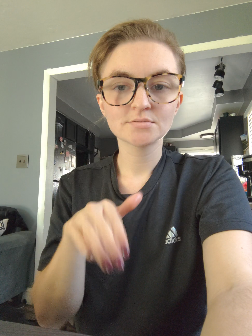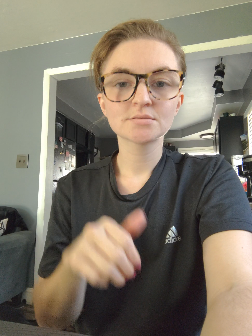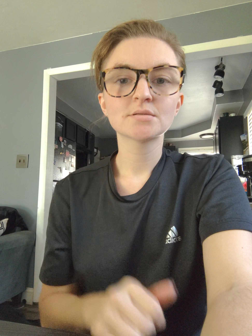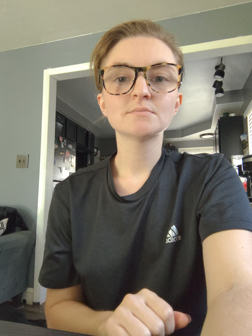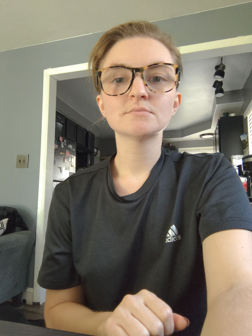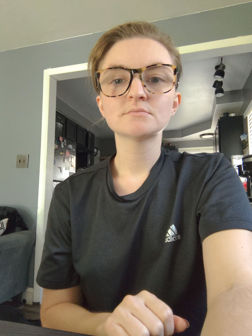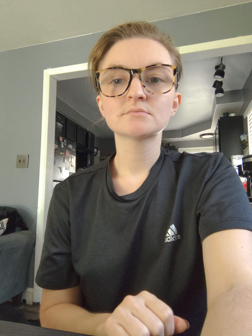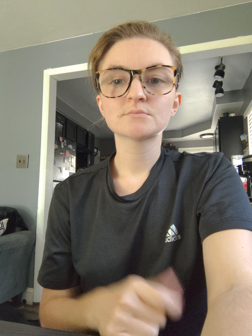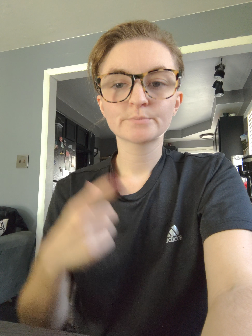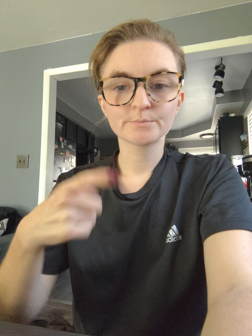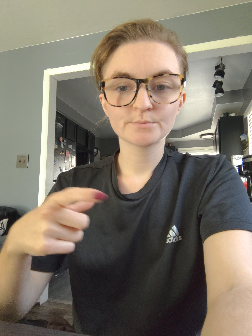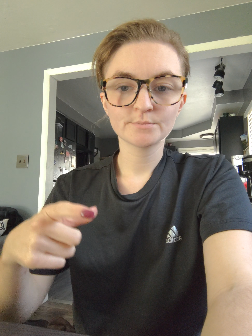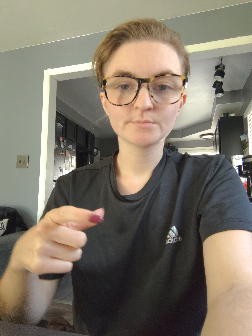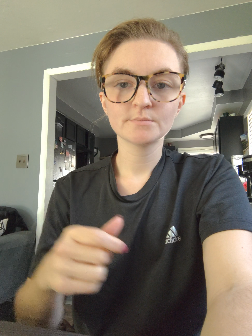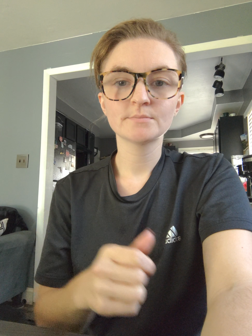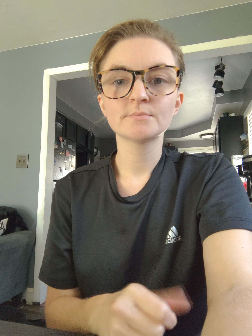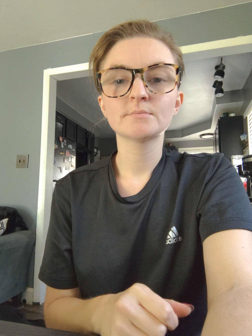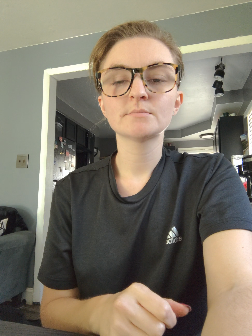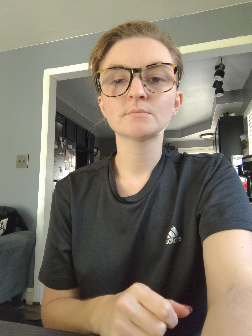plate